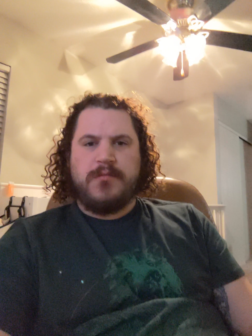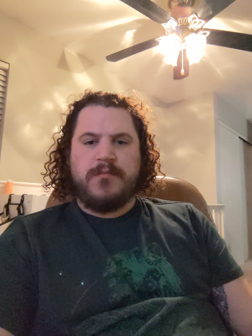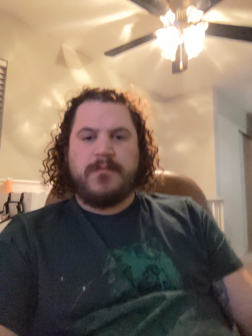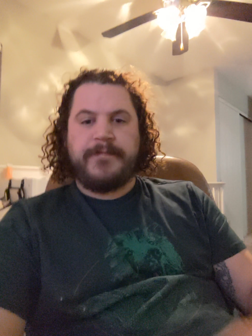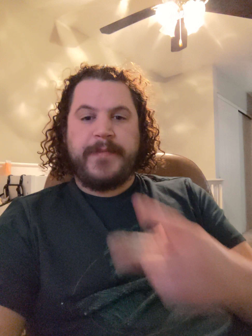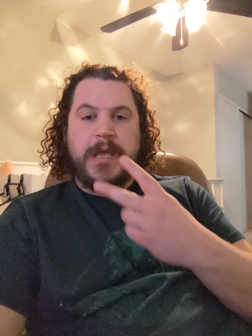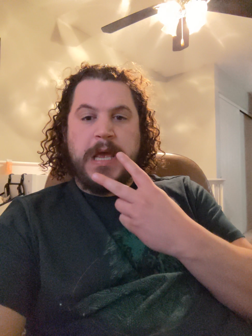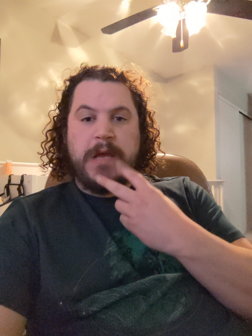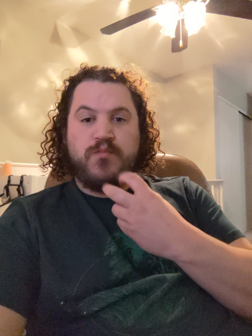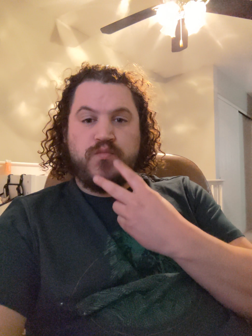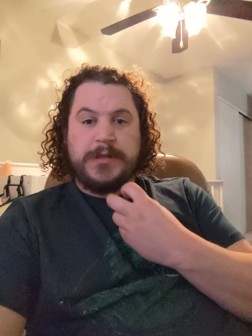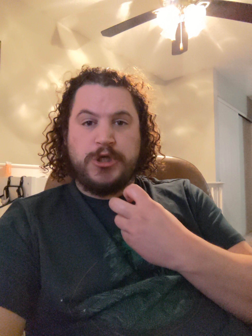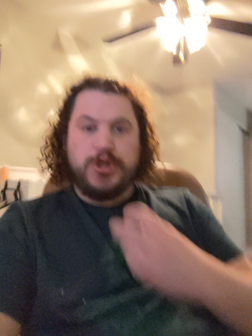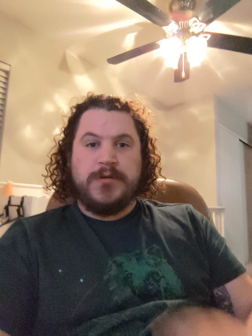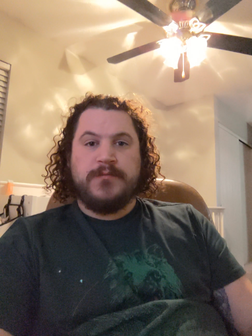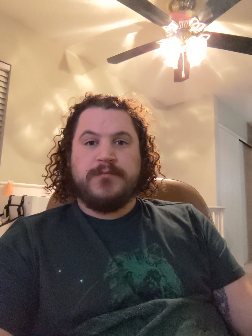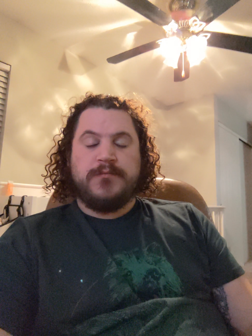underwear